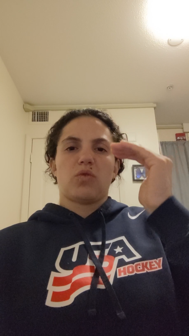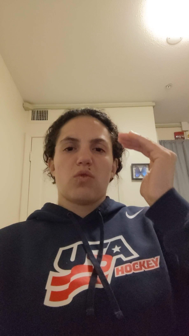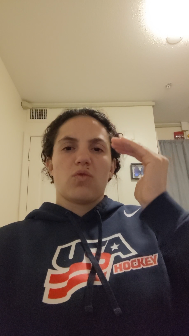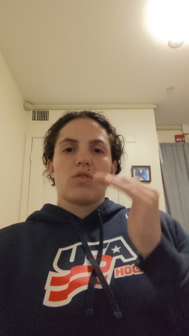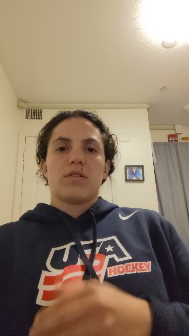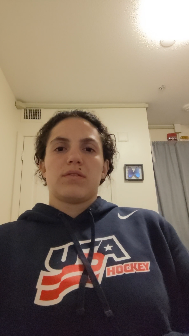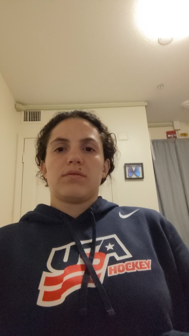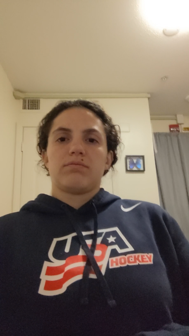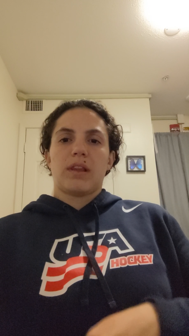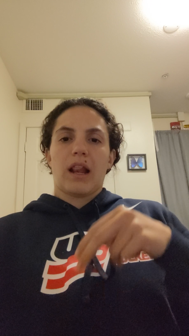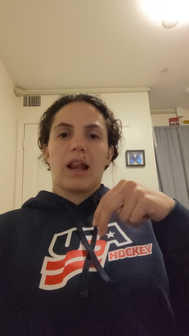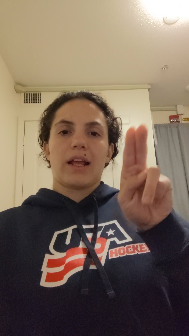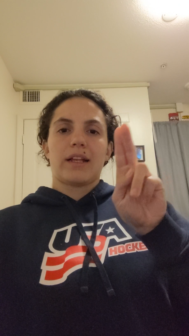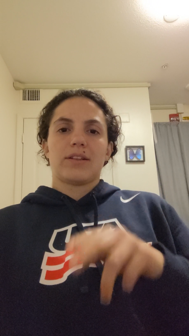lick